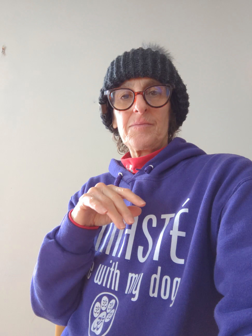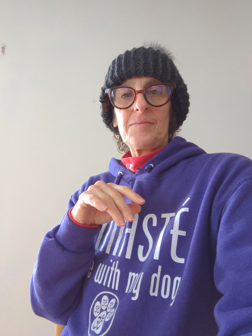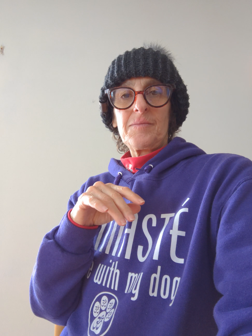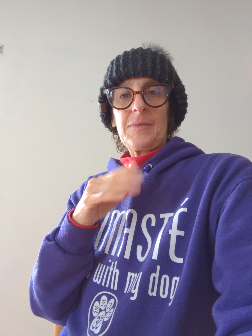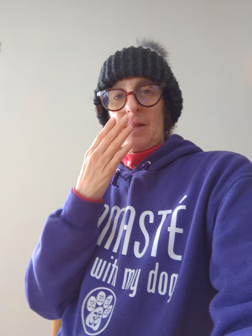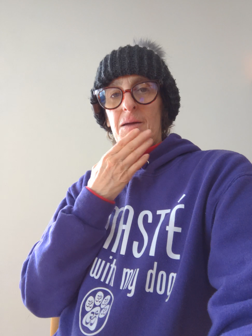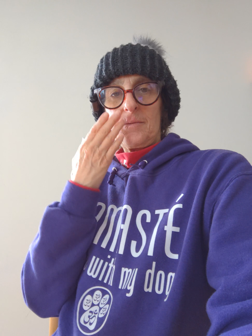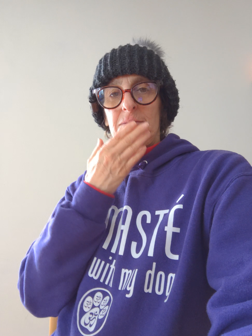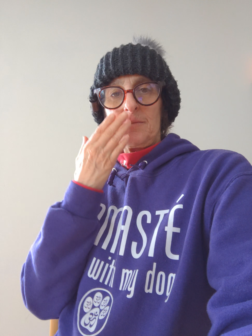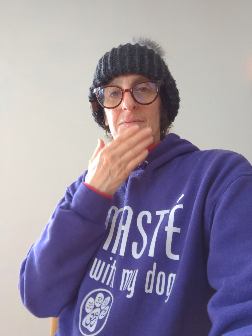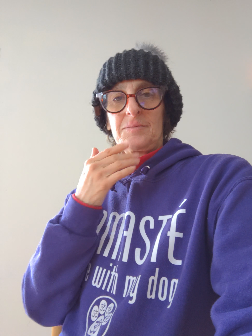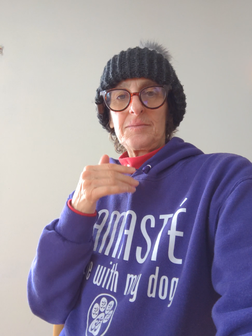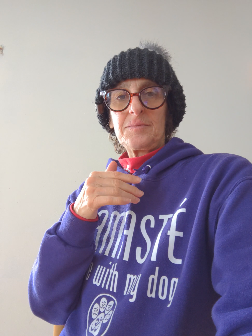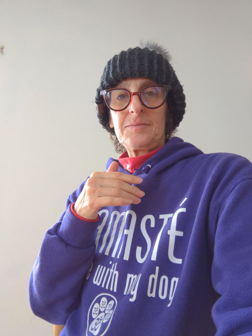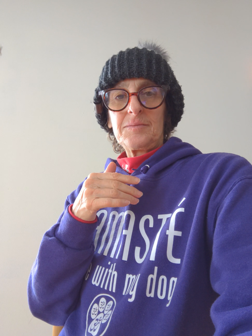napkin